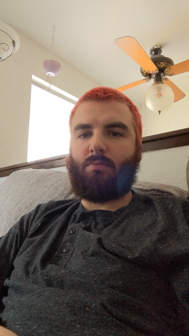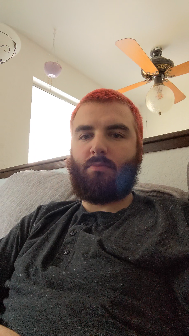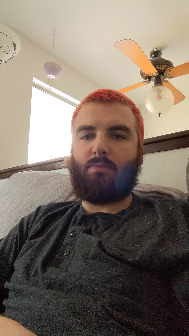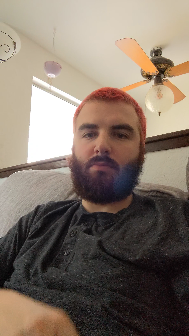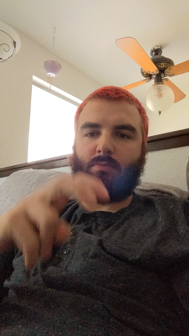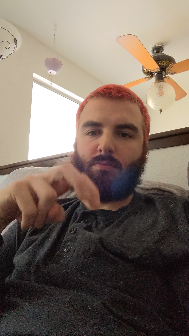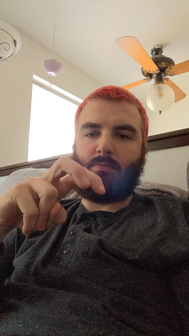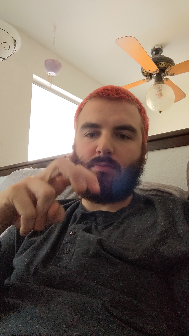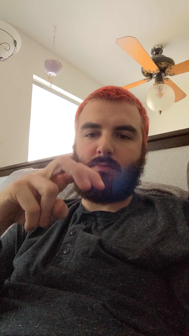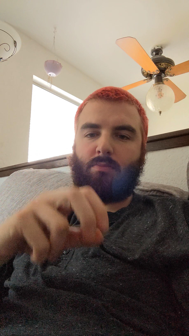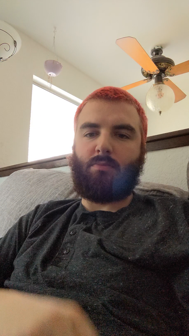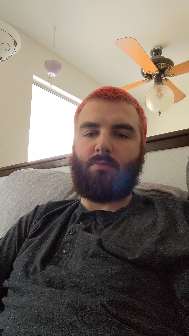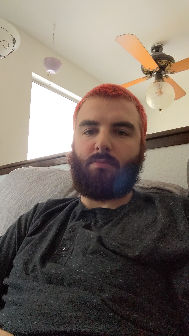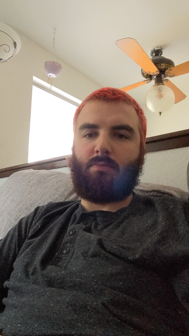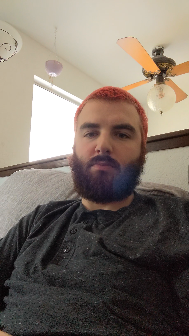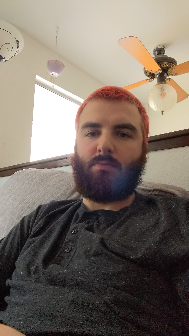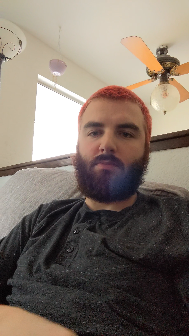potato